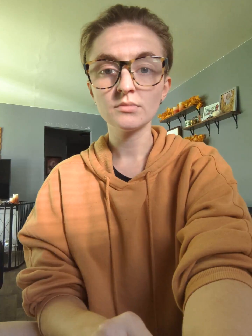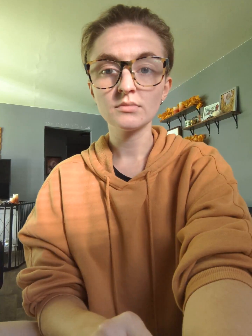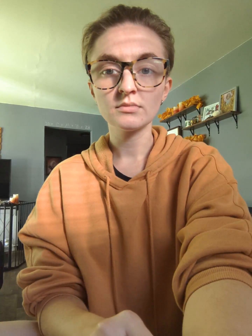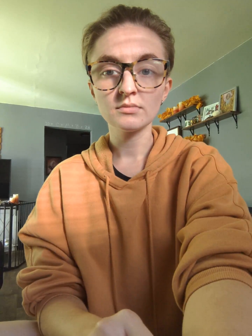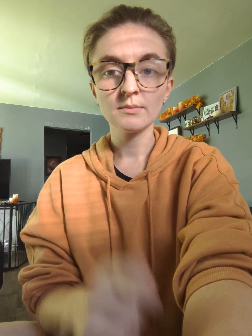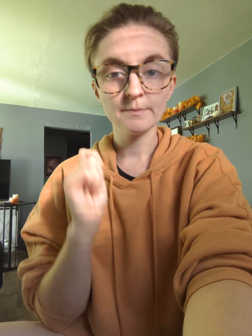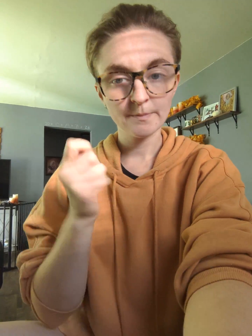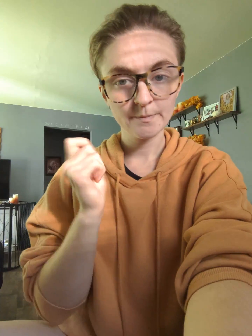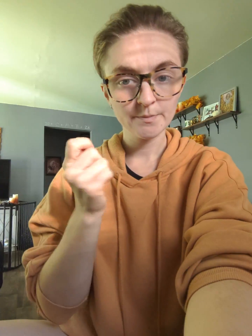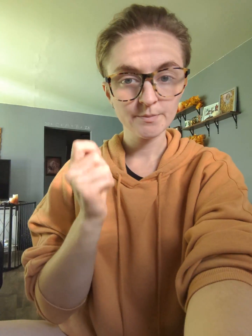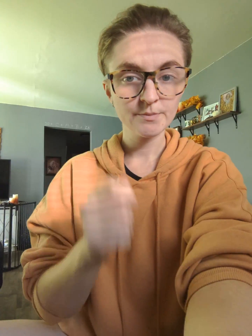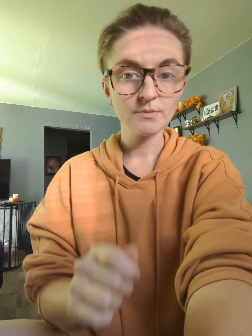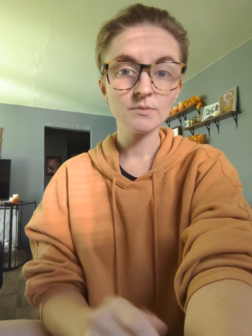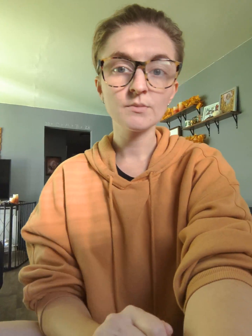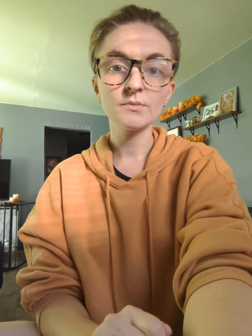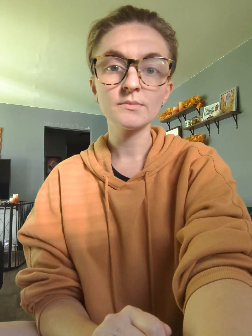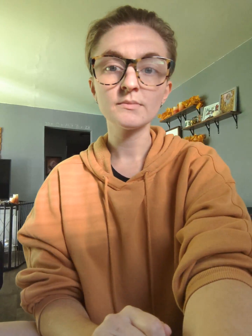bat